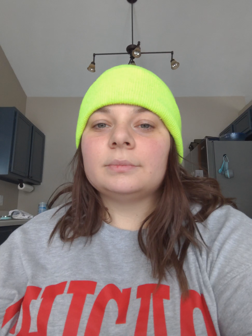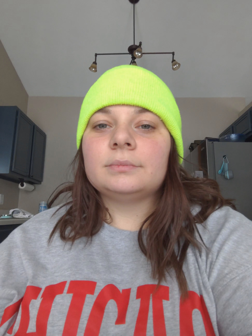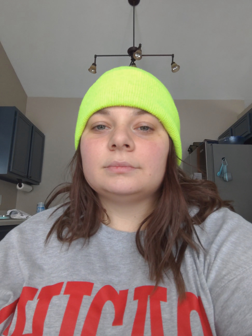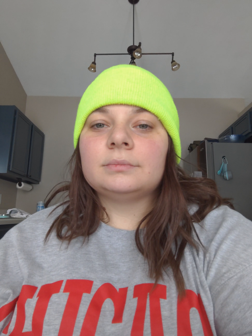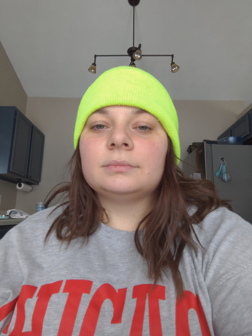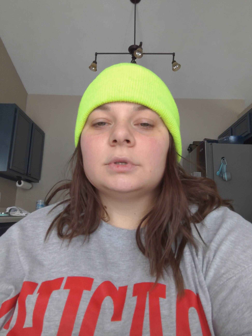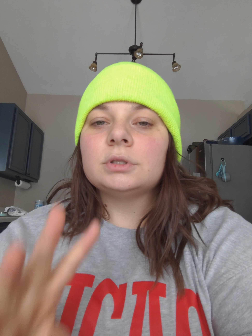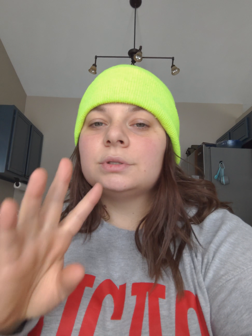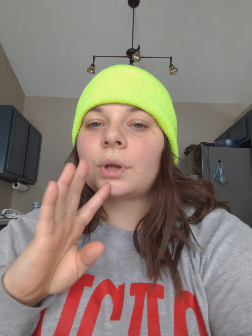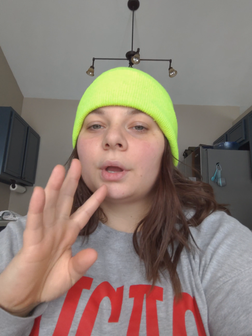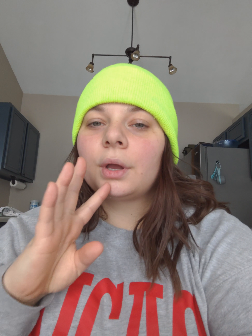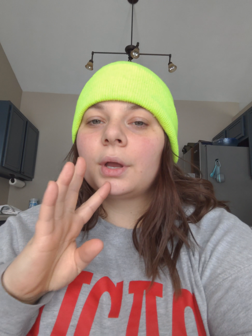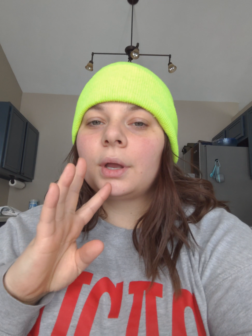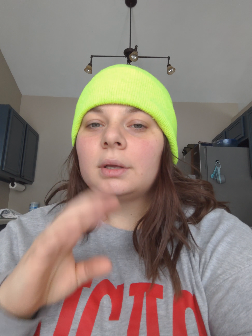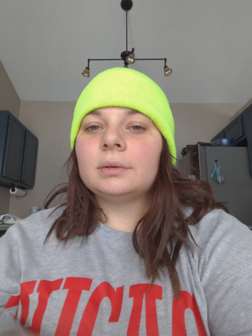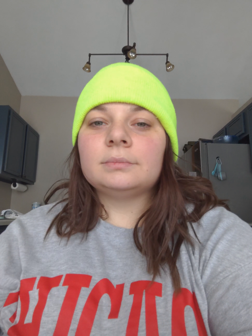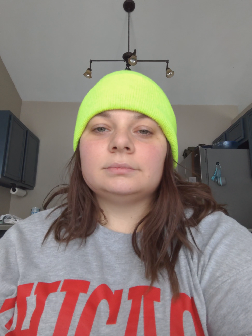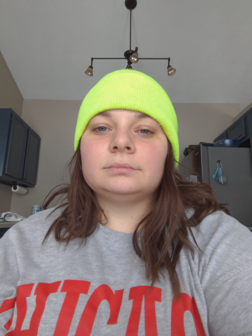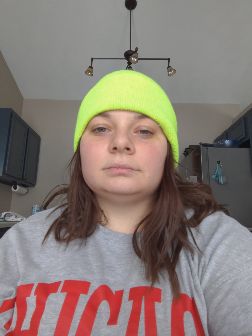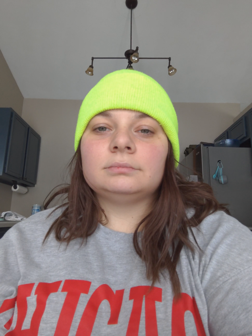talk